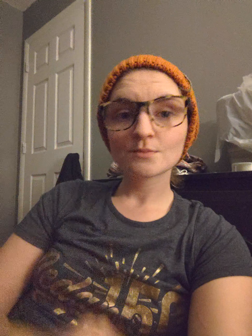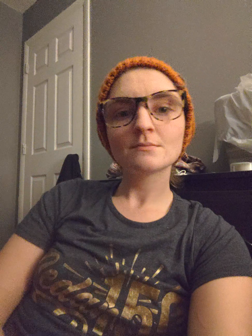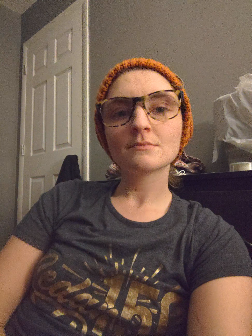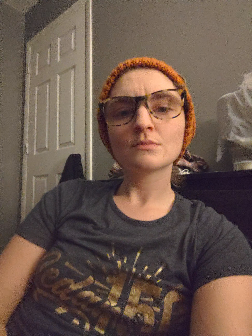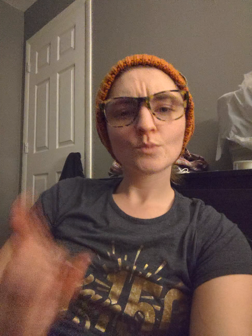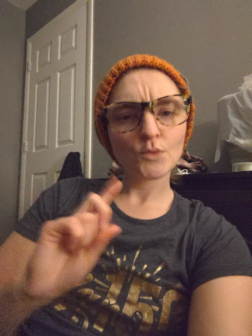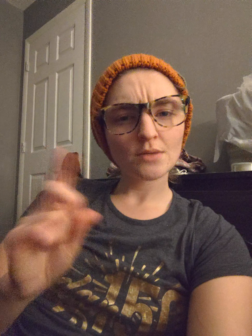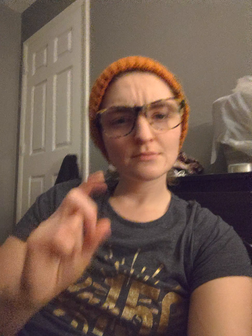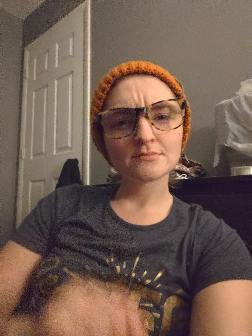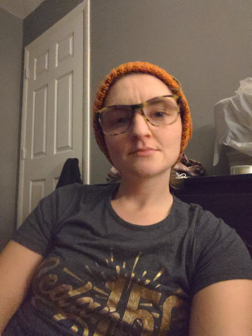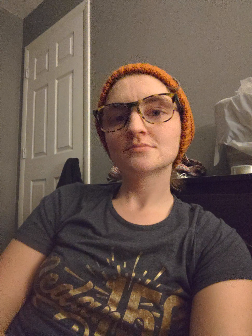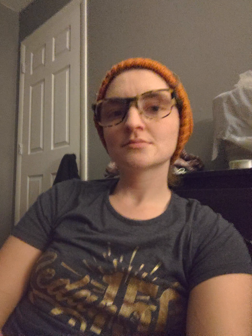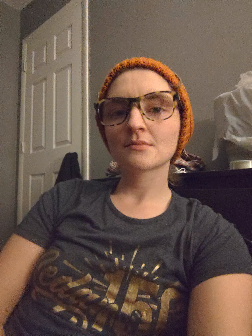where